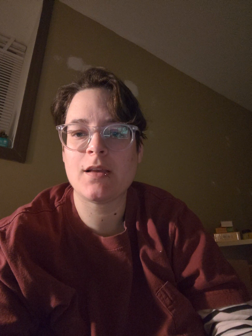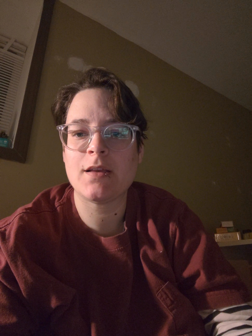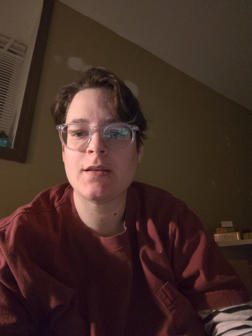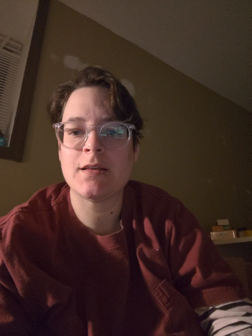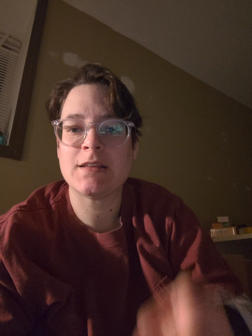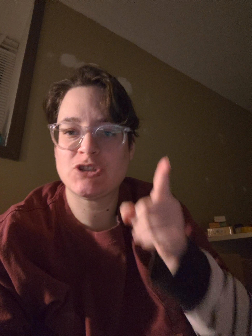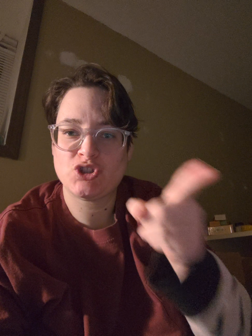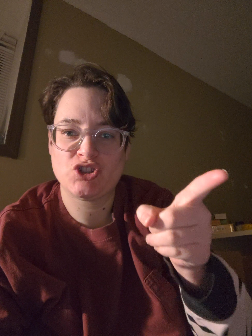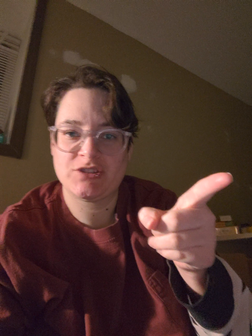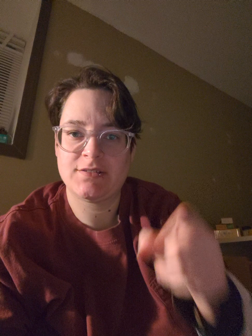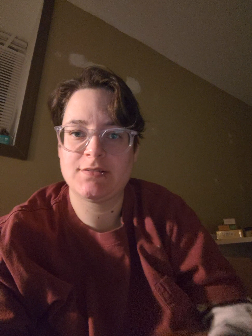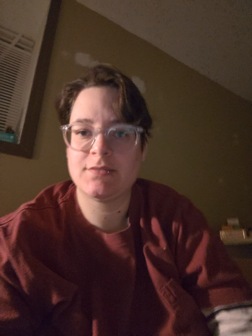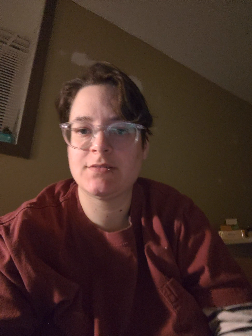he/she/it